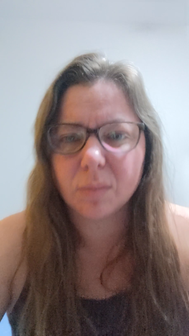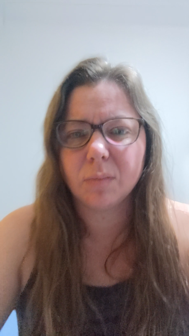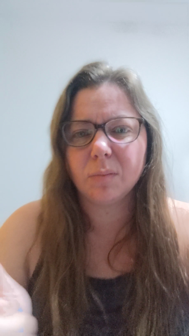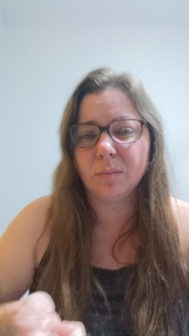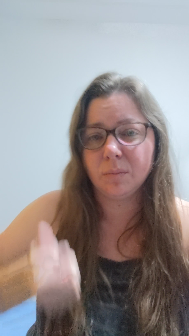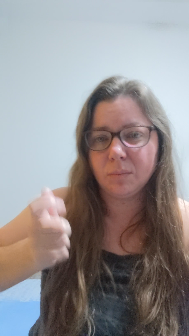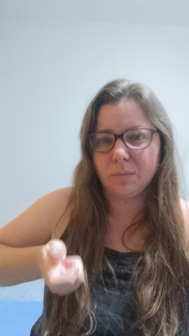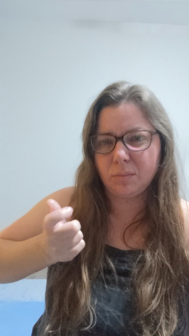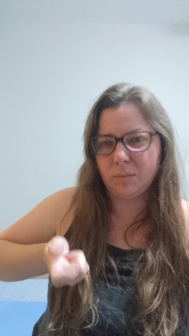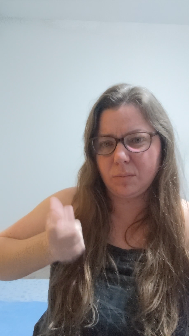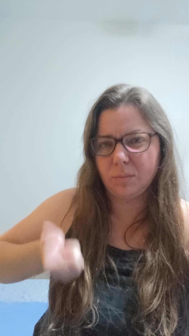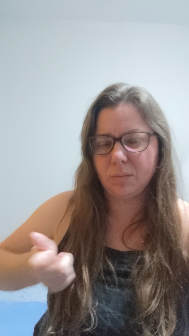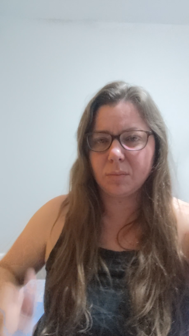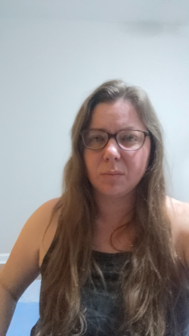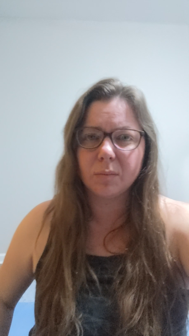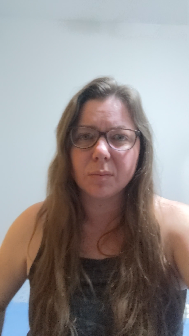cart